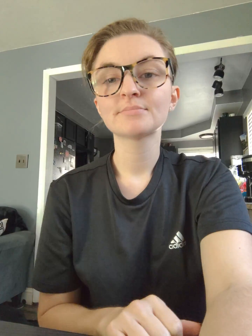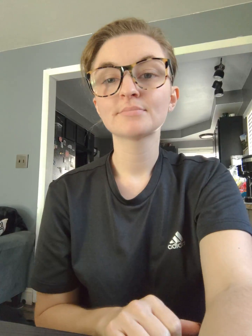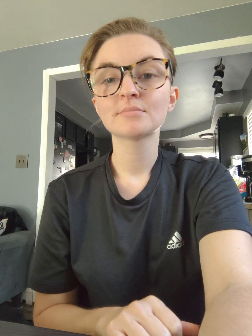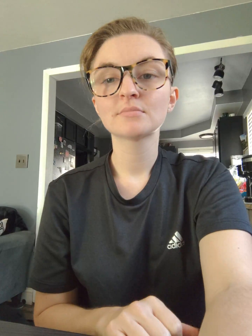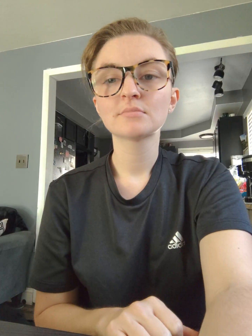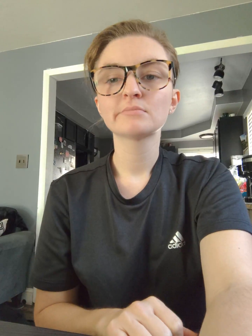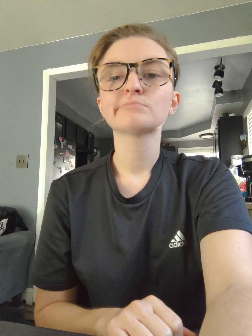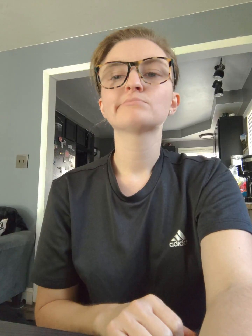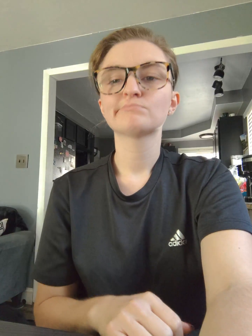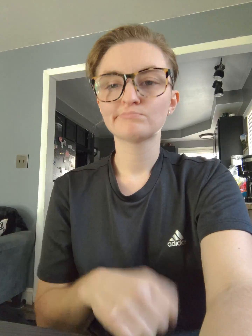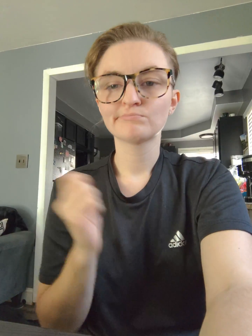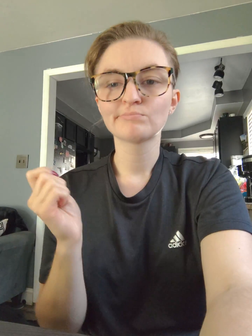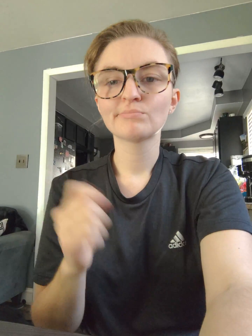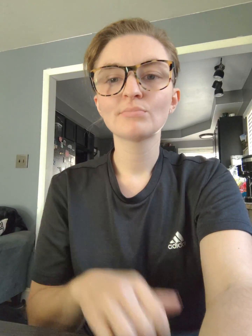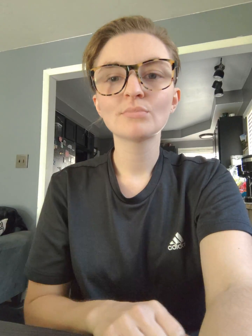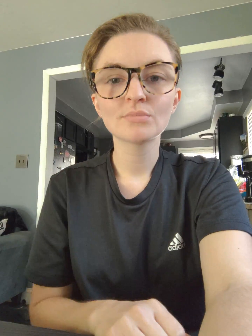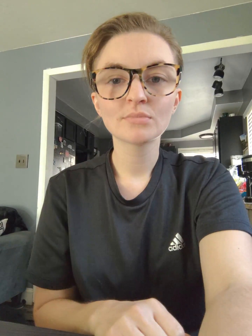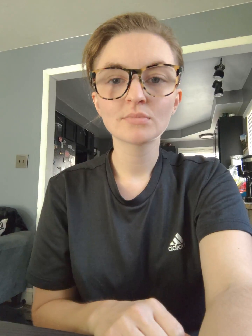rip